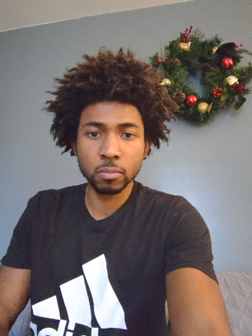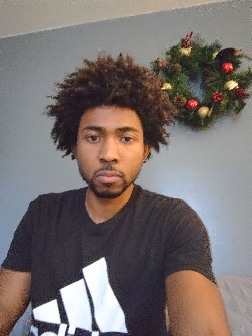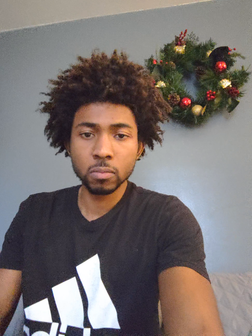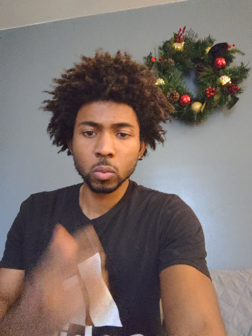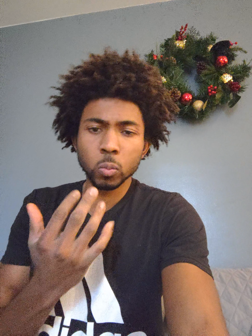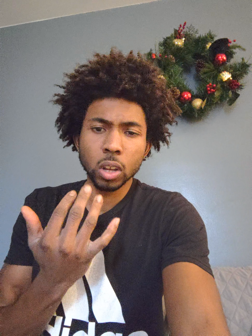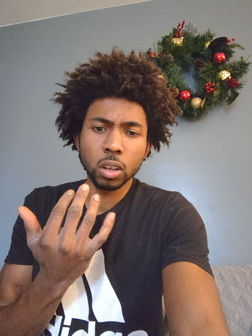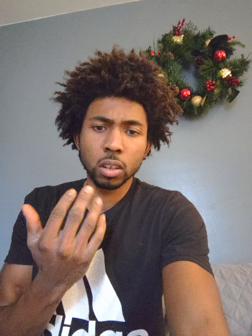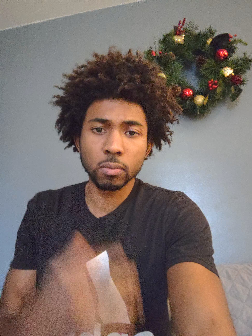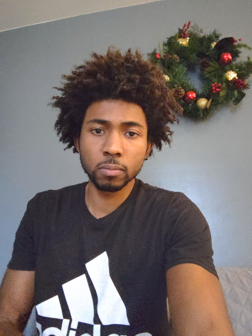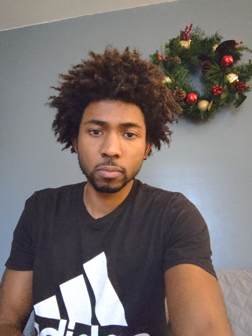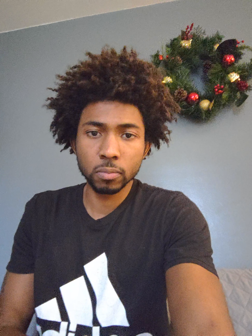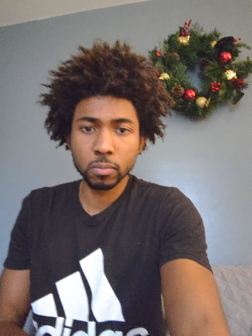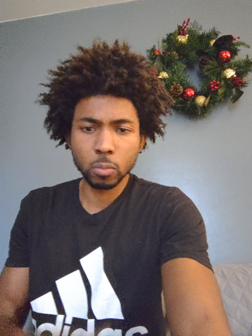wait